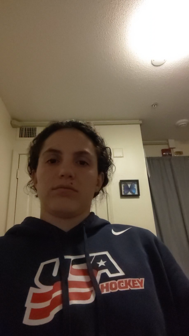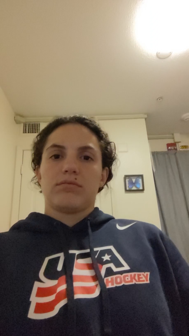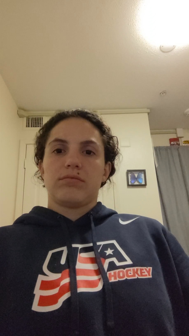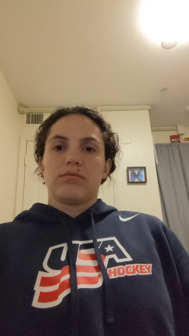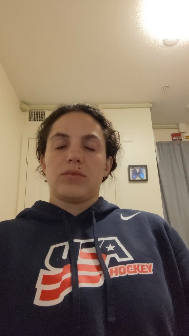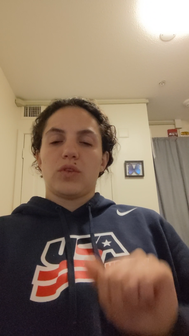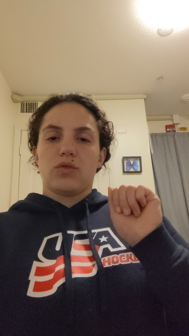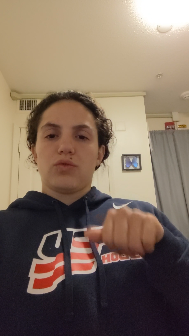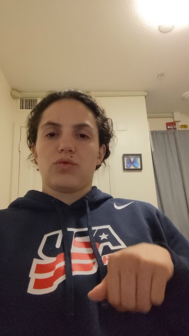could